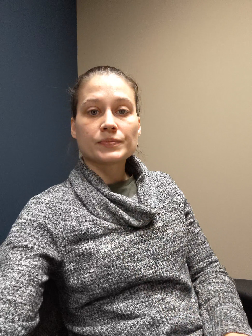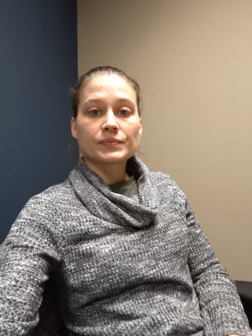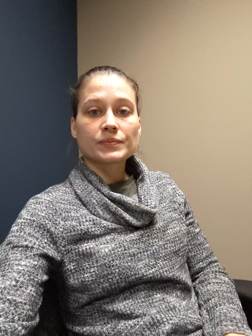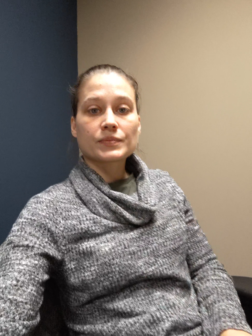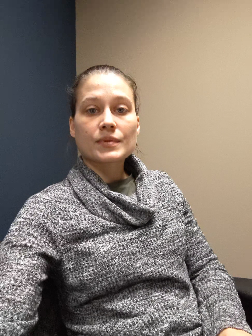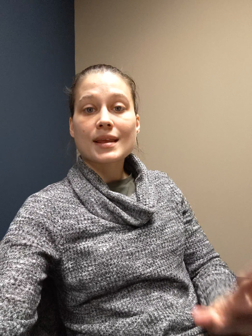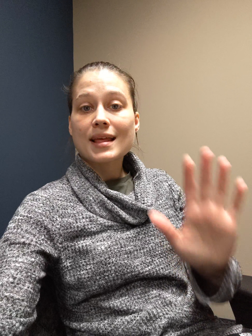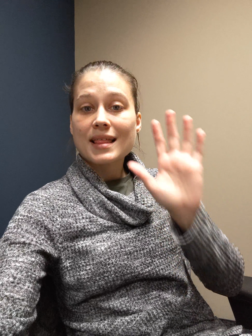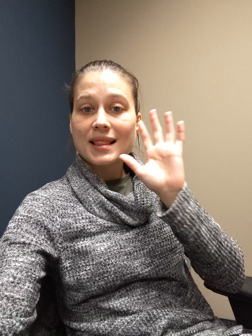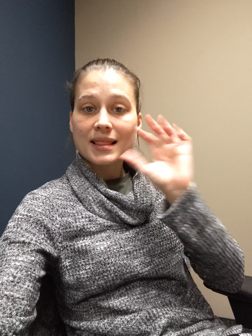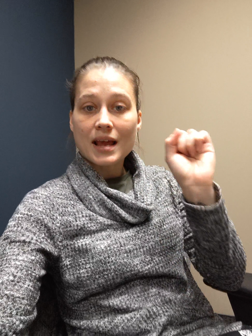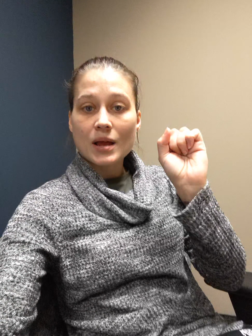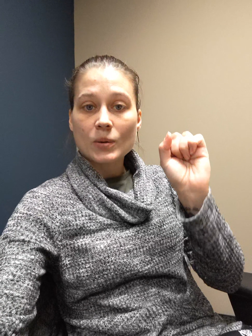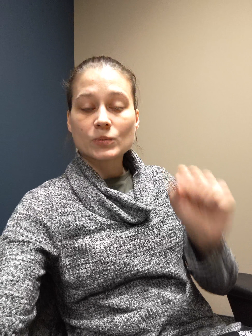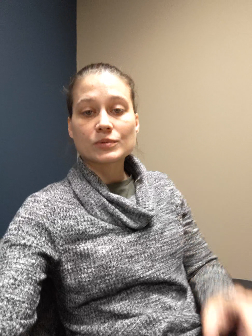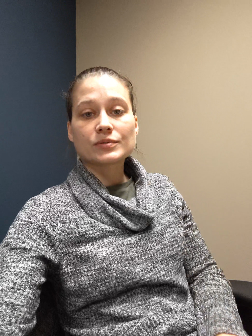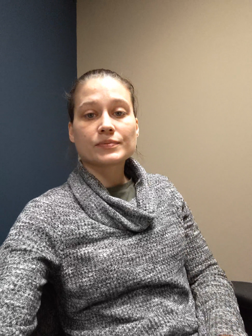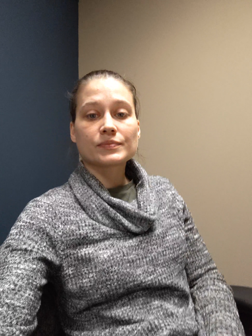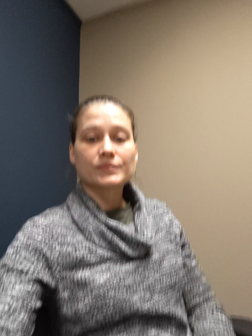loud